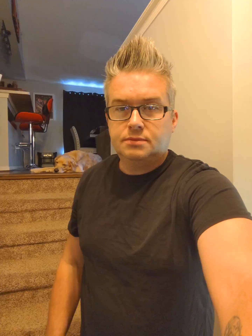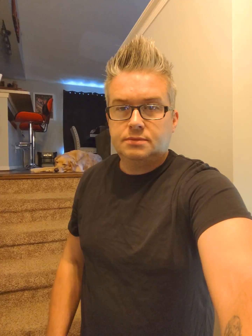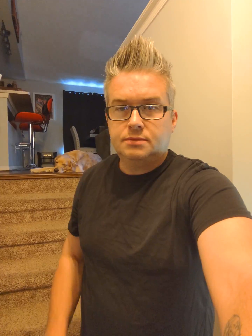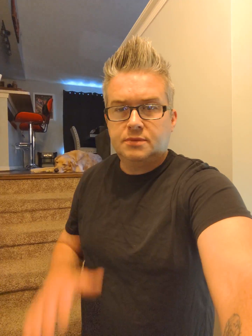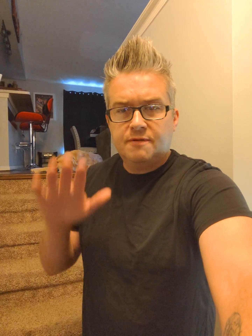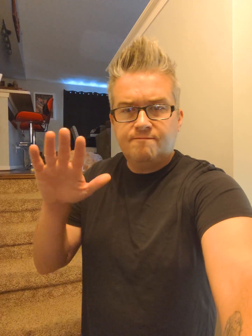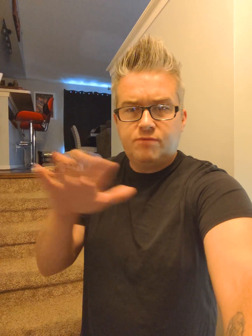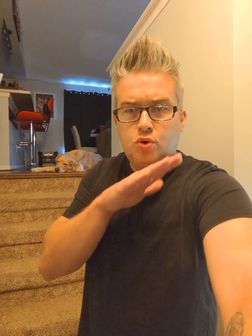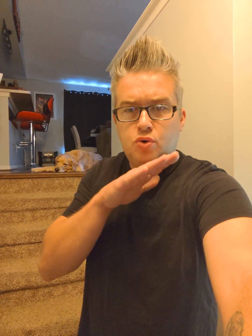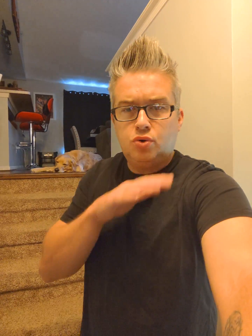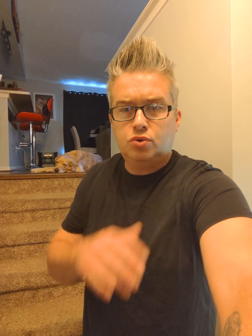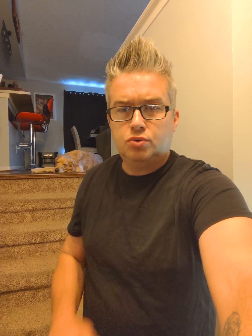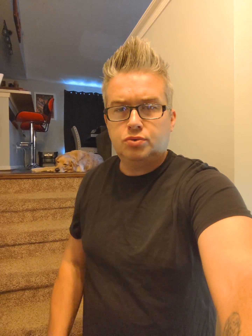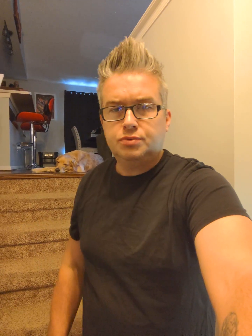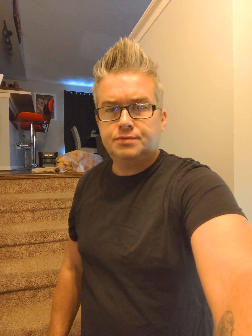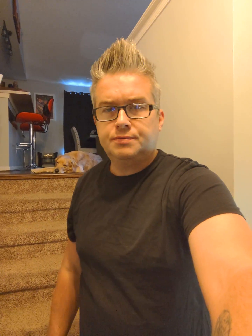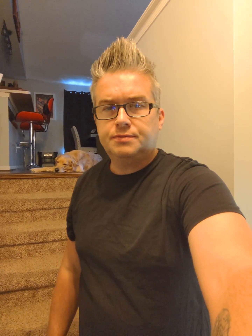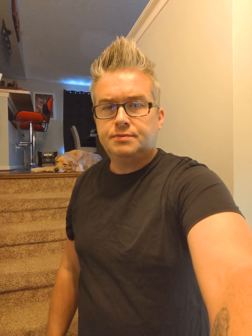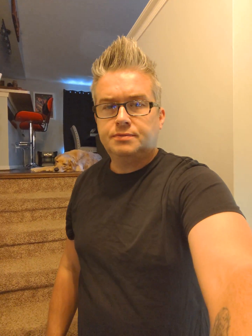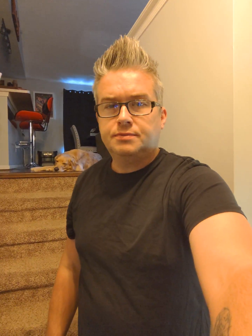full